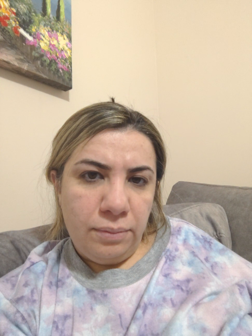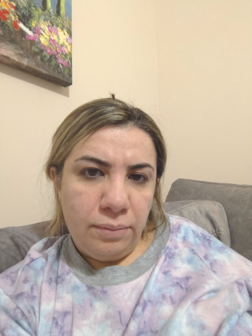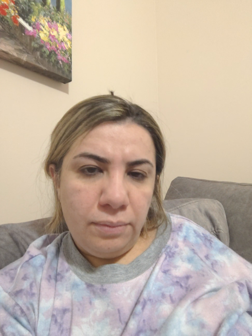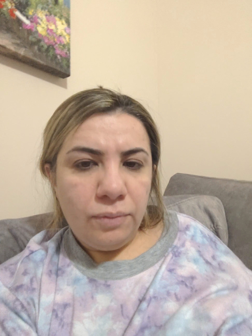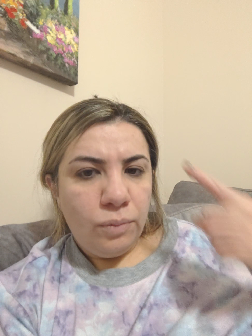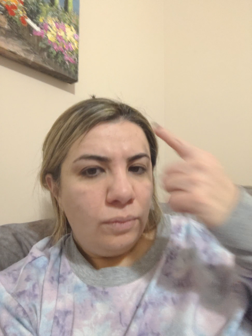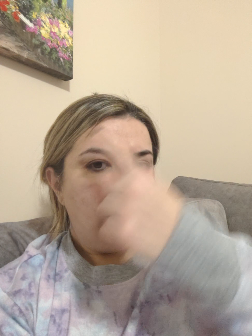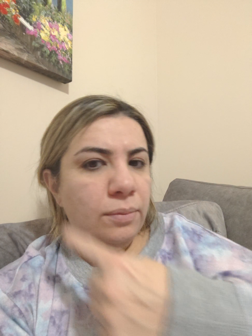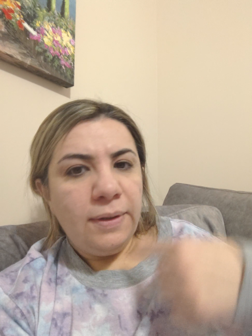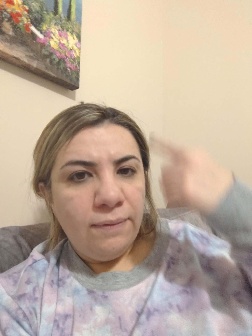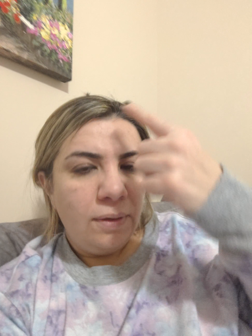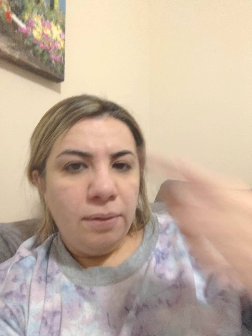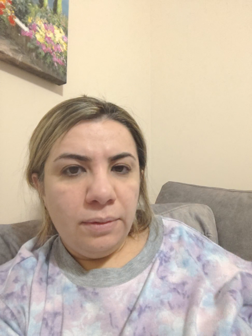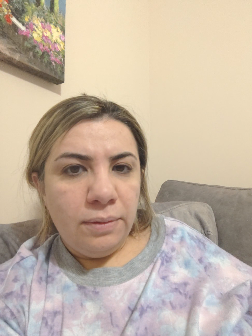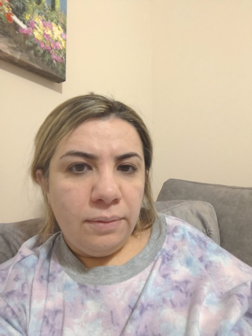face